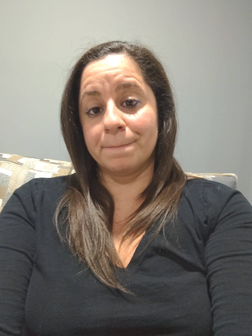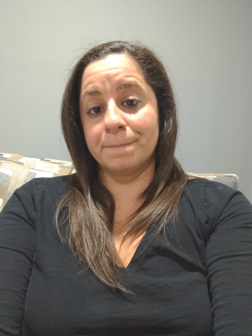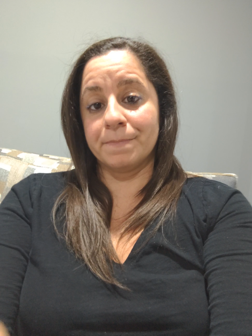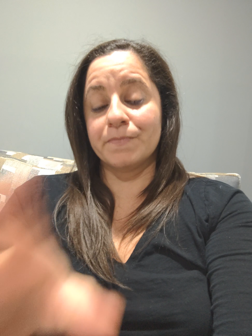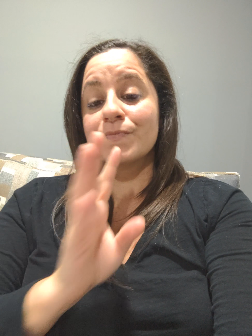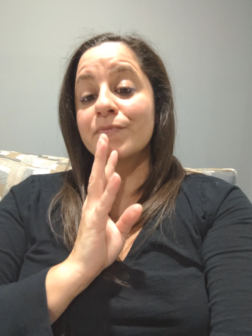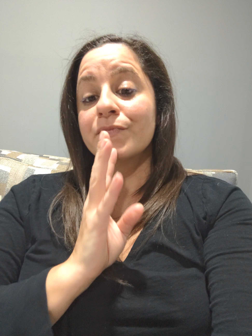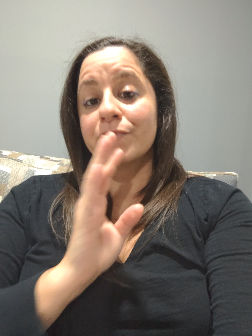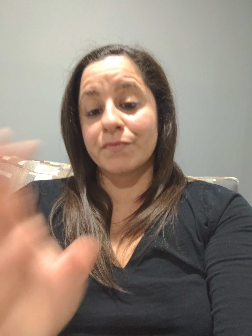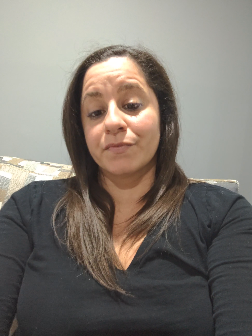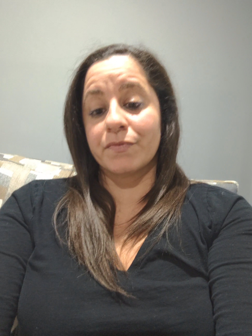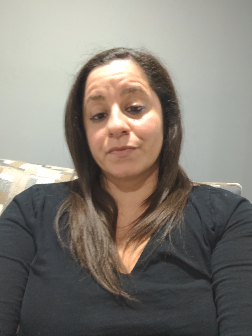talk